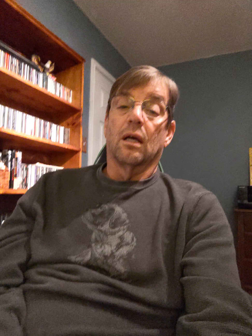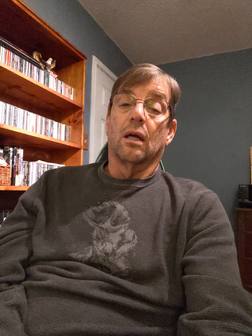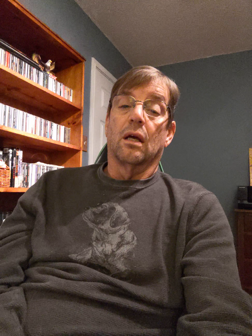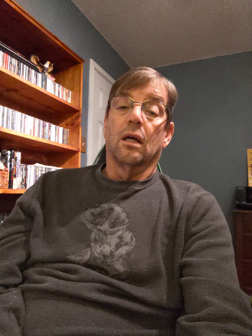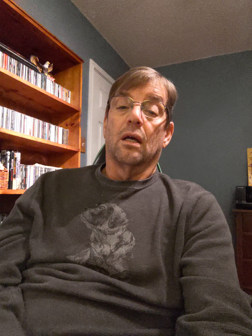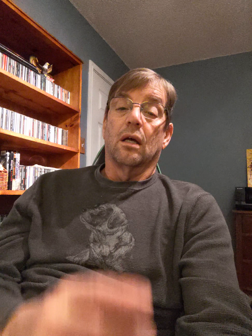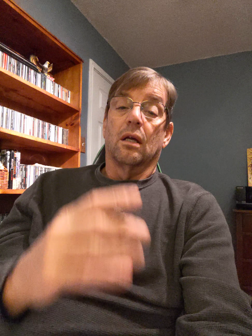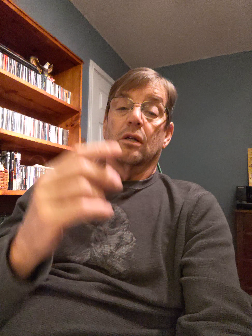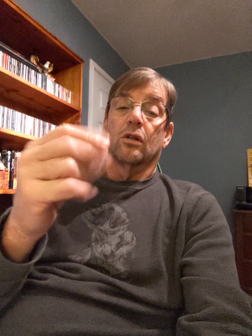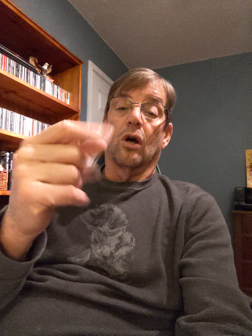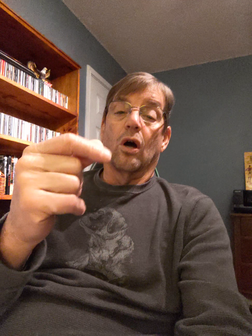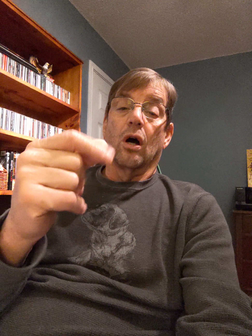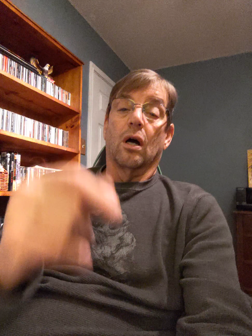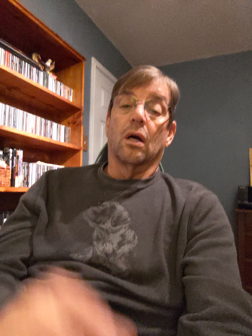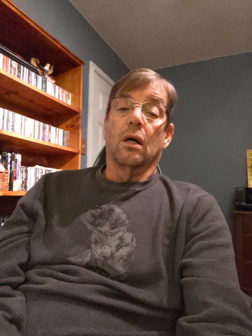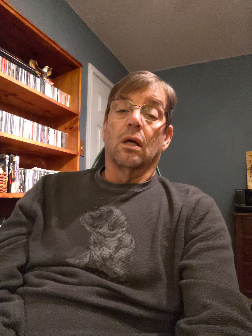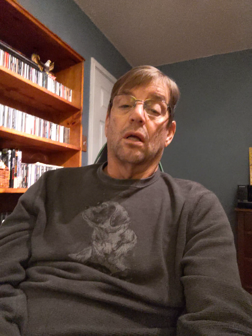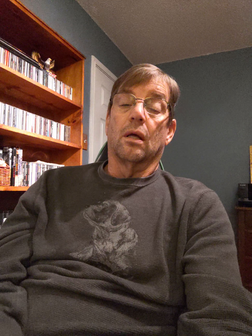dog